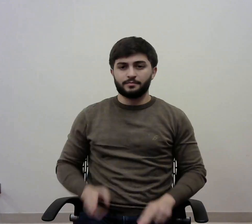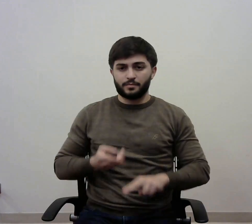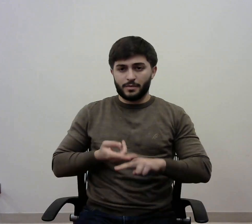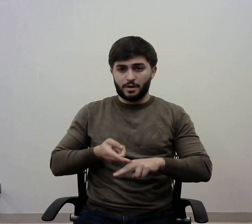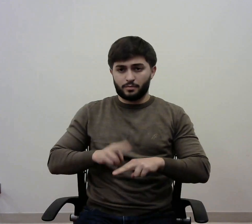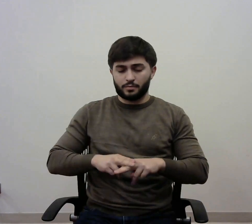bu